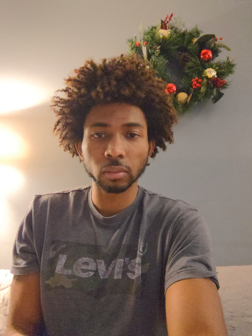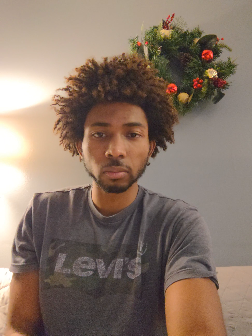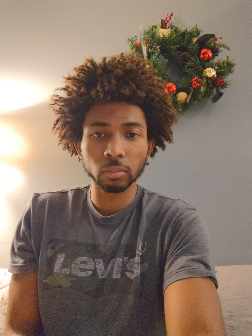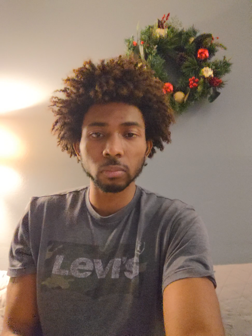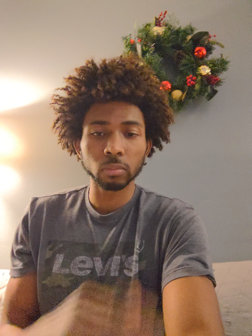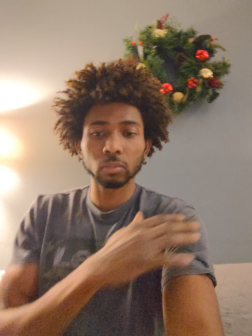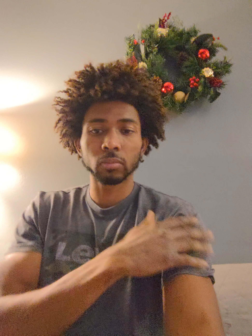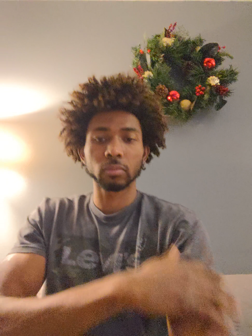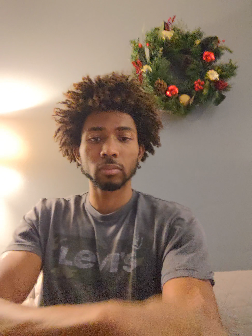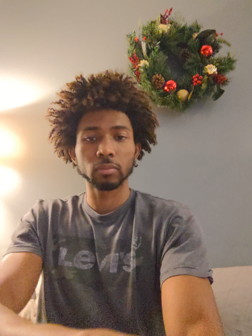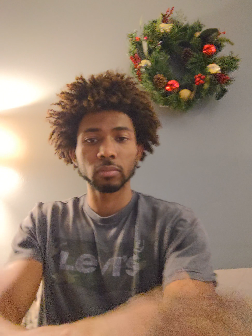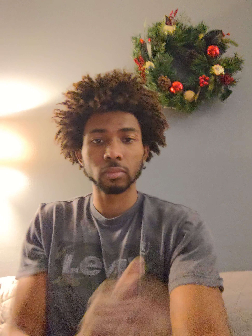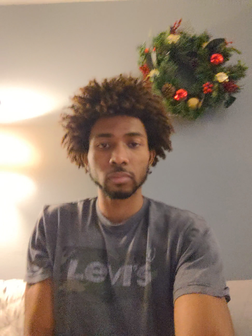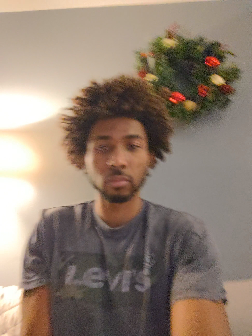arm